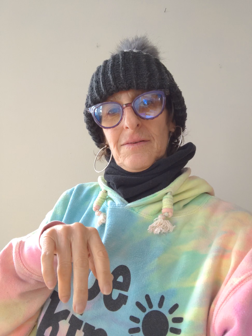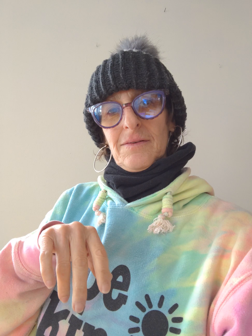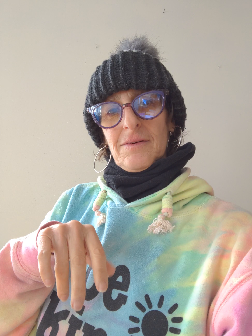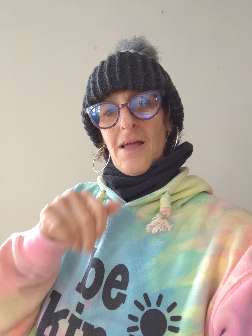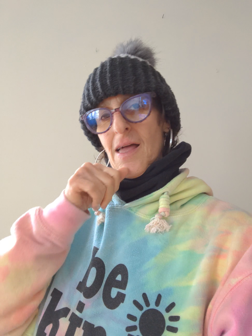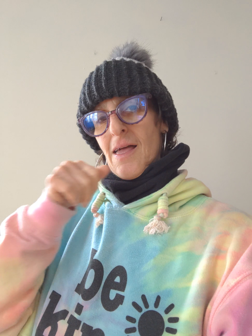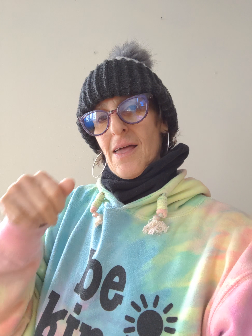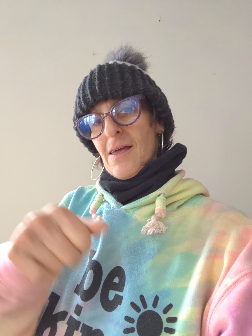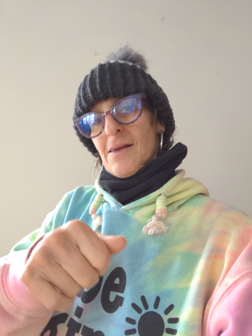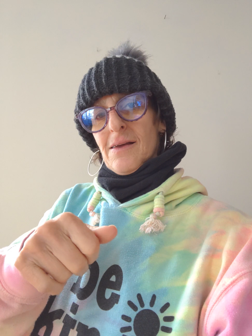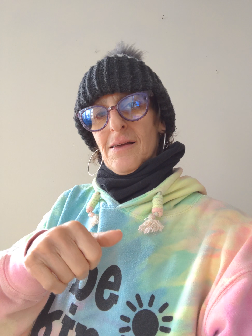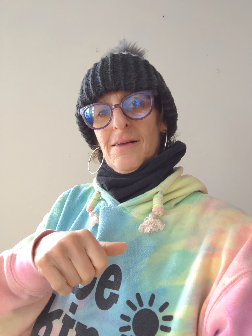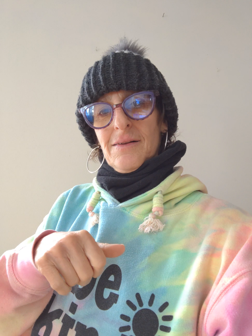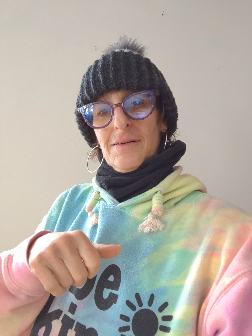hide